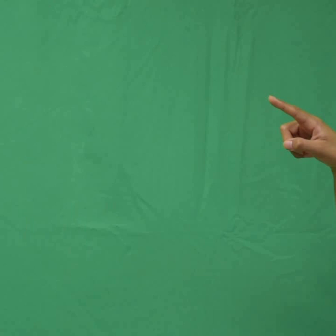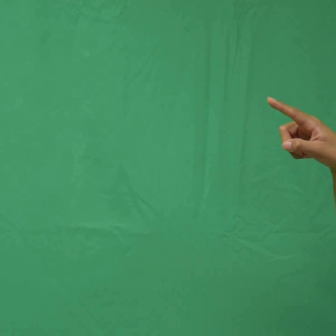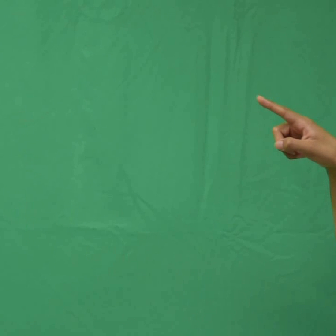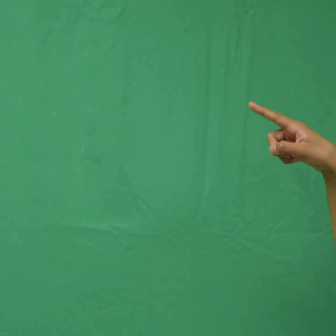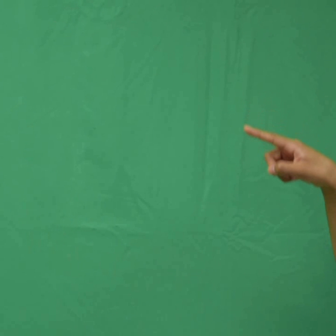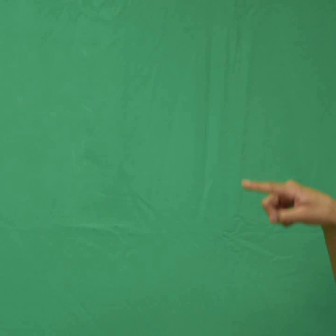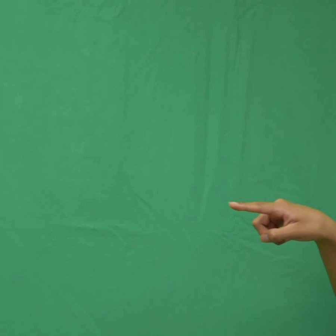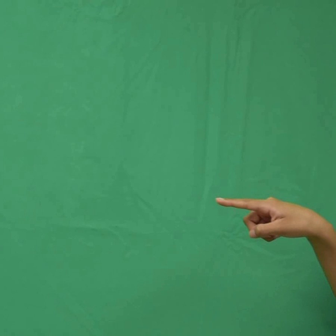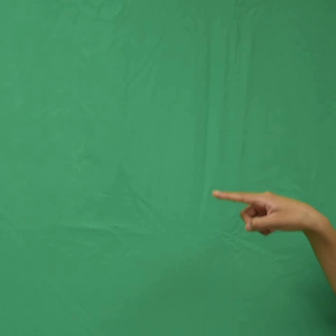Z